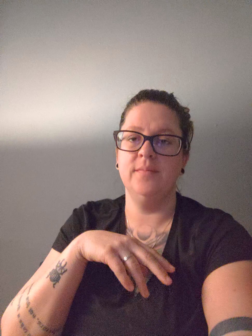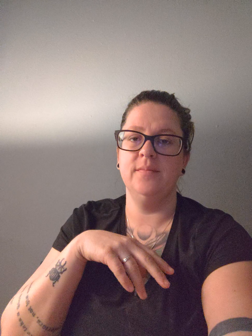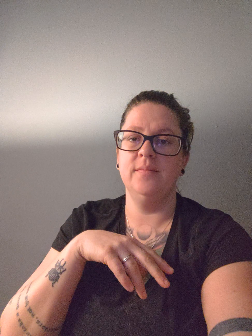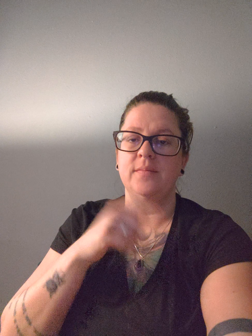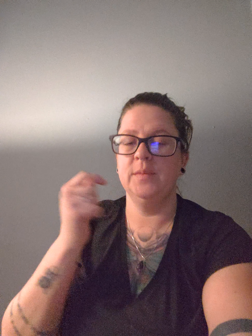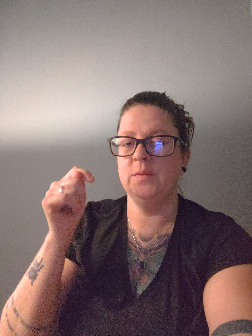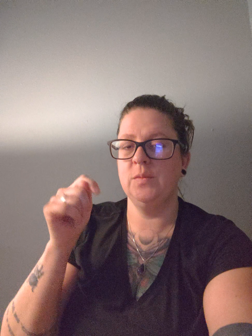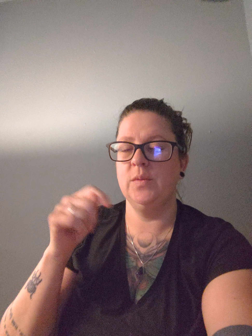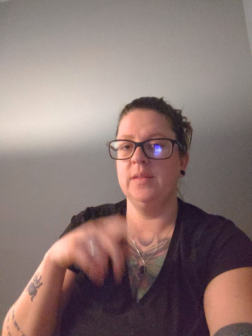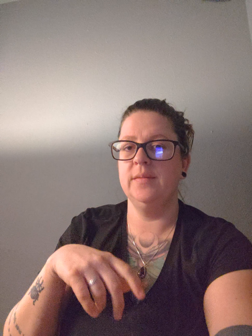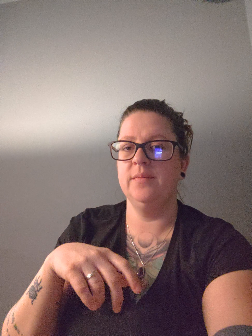toy